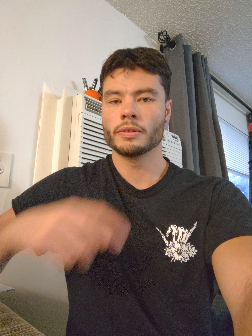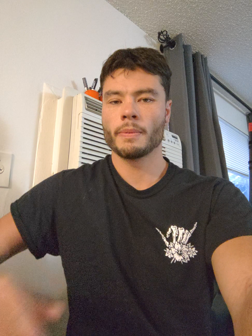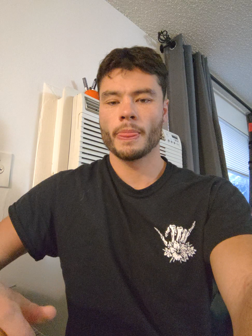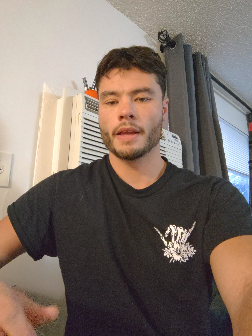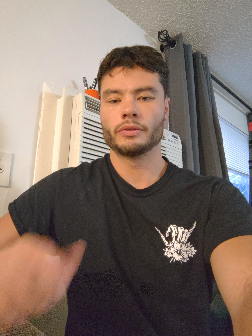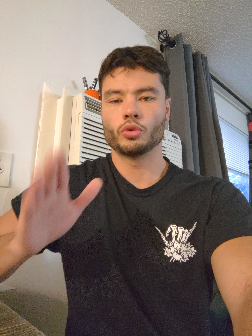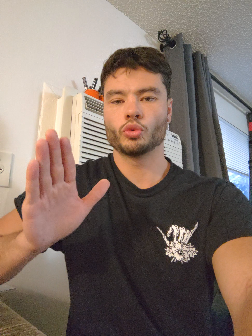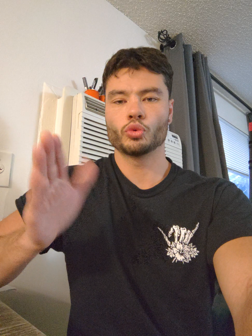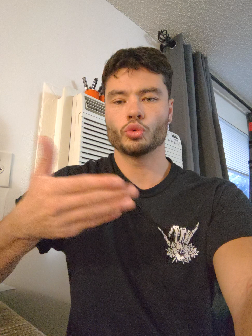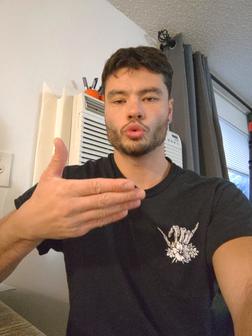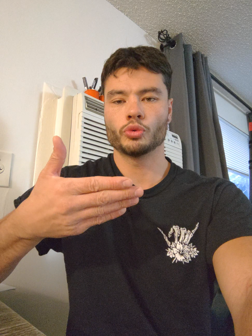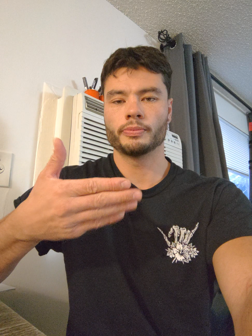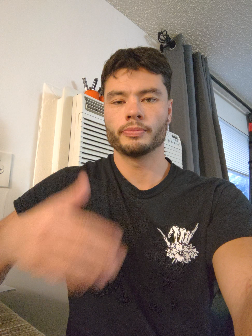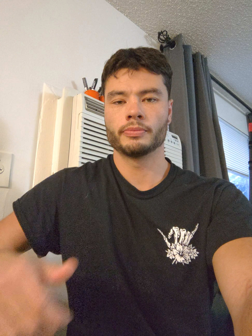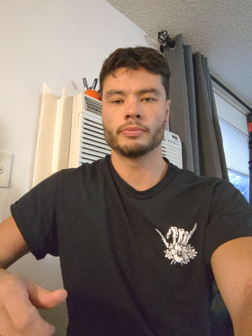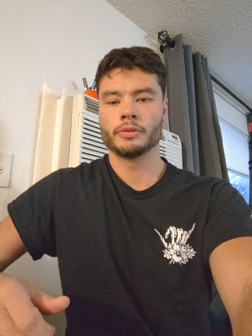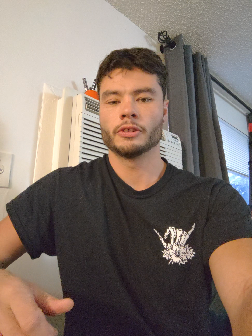room